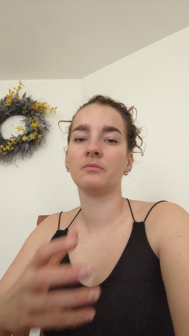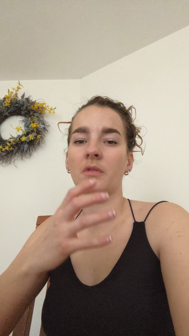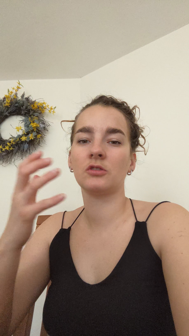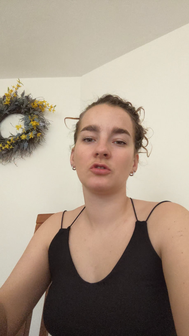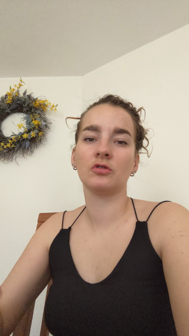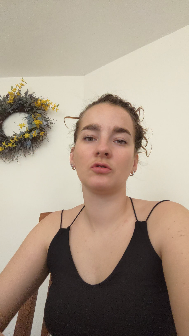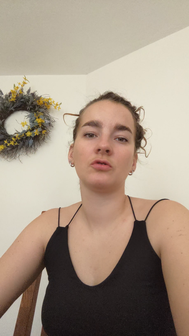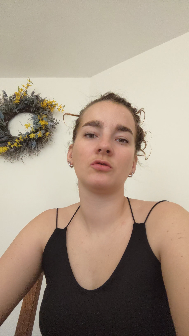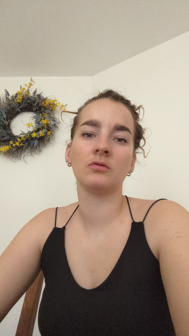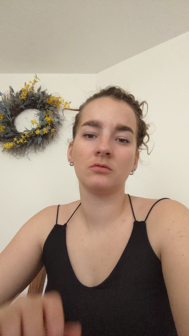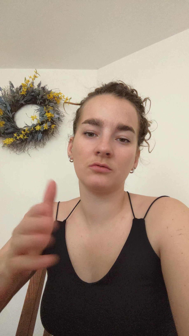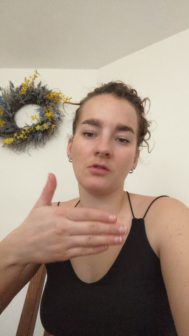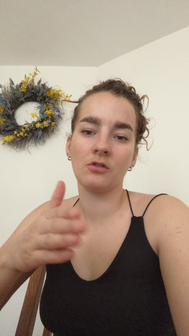share